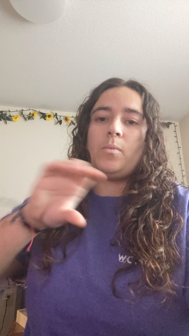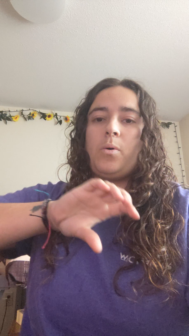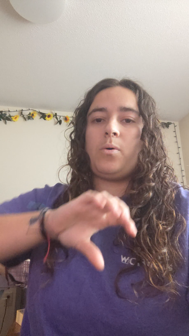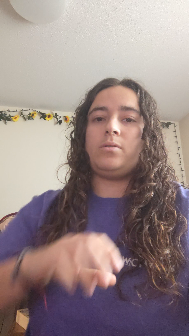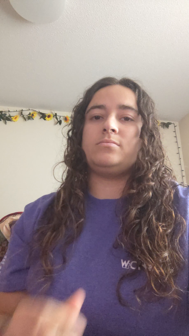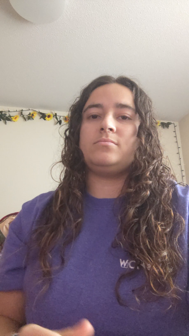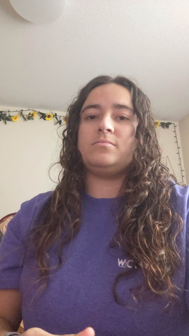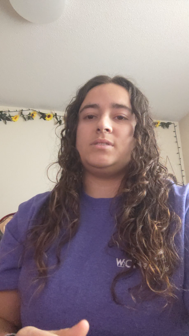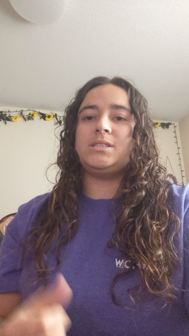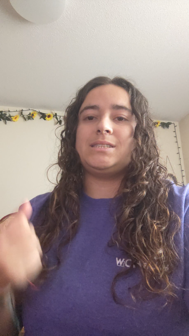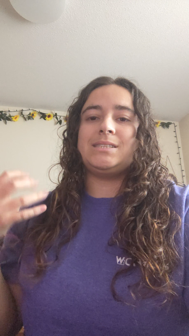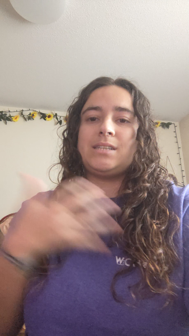scared